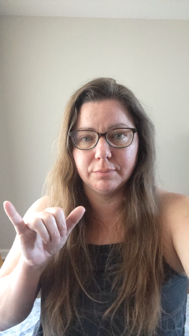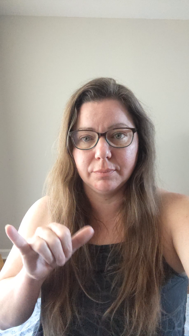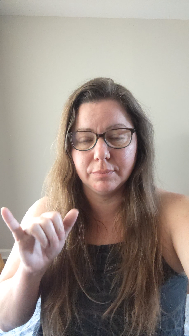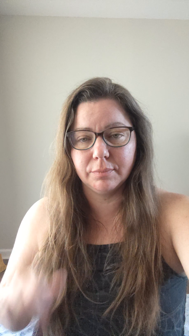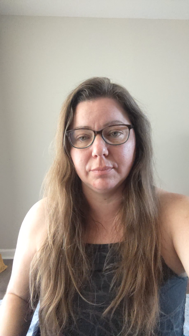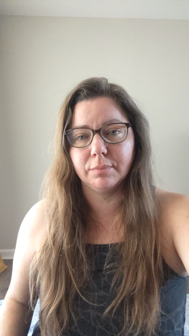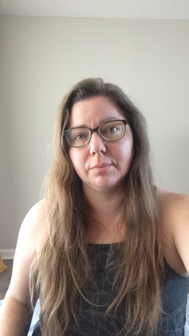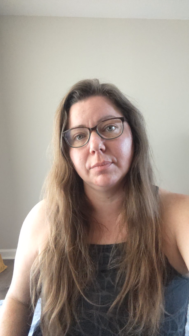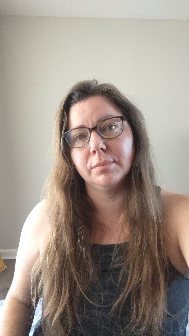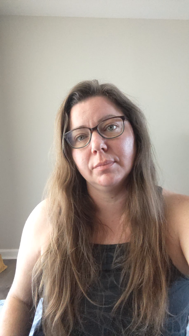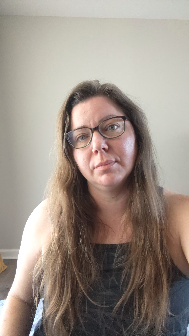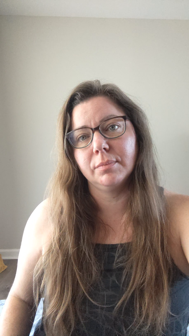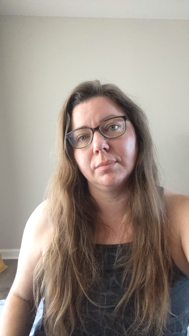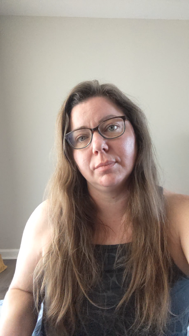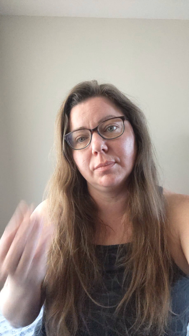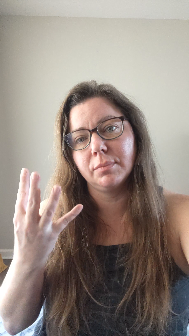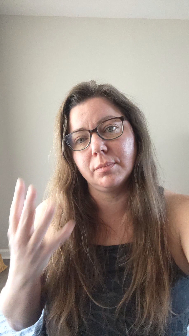plants